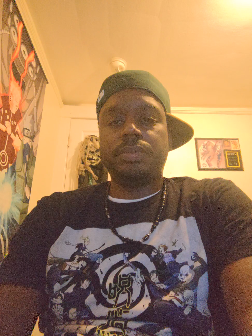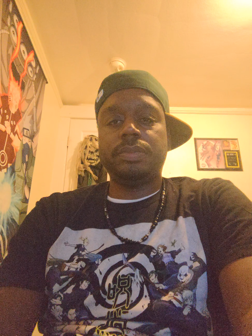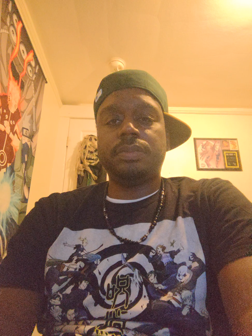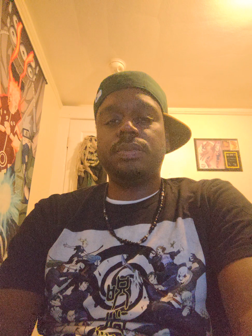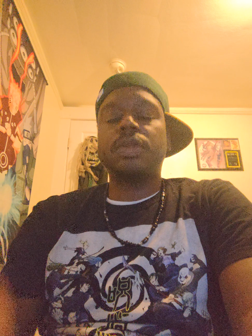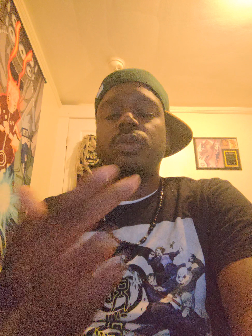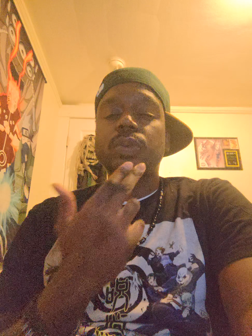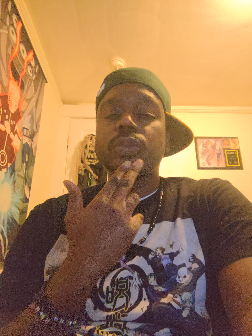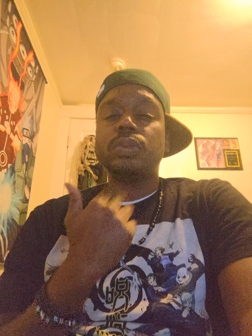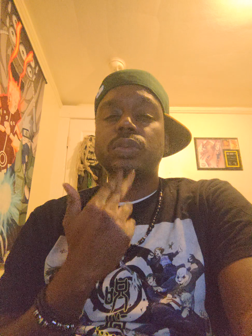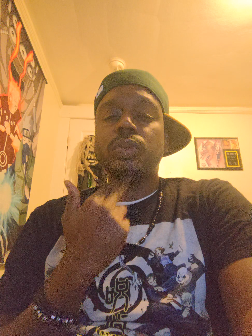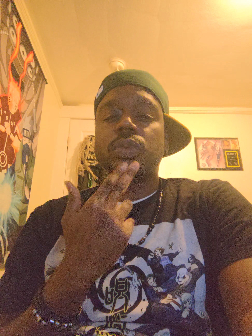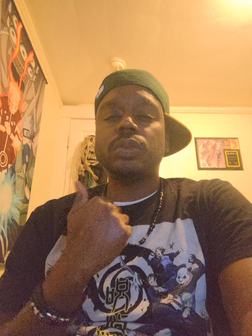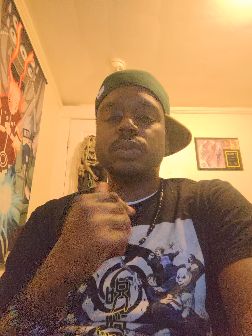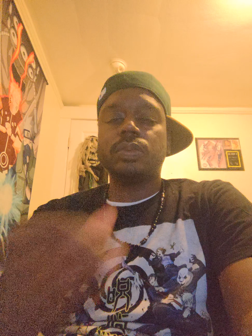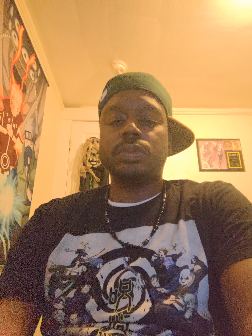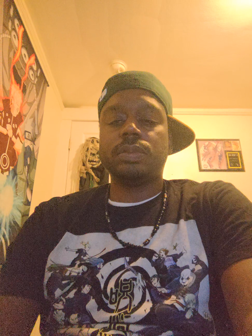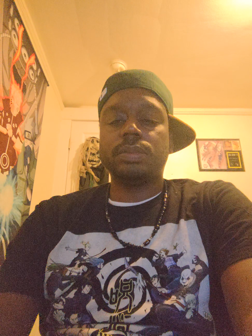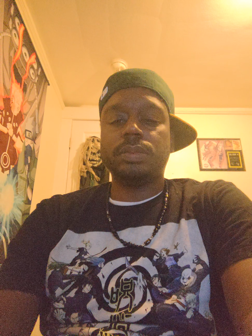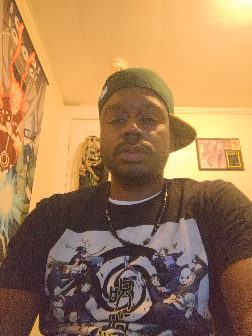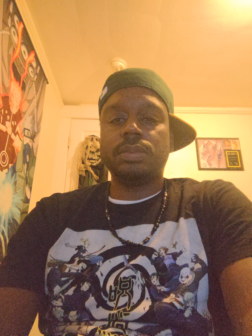cute